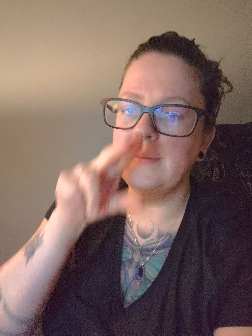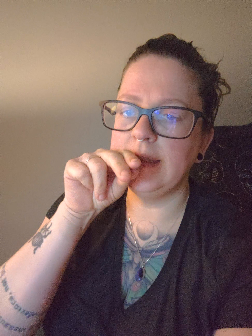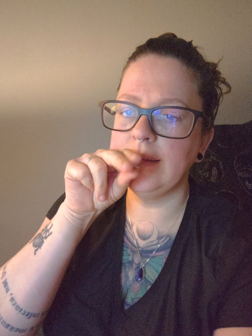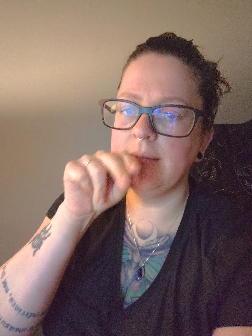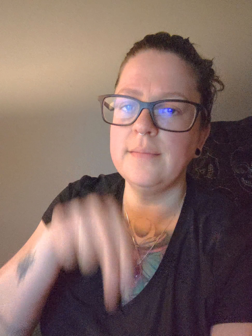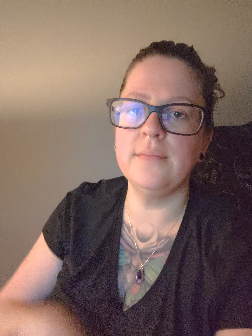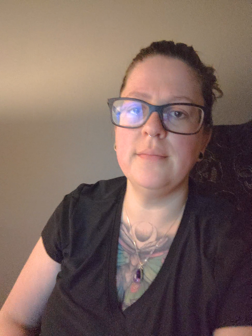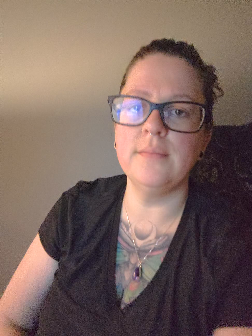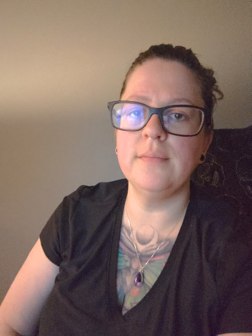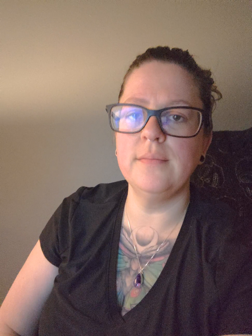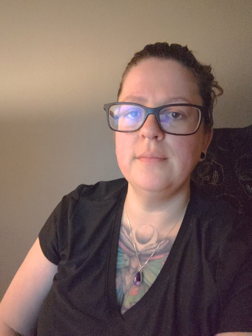duck